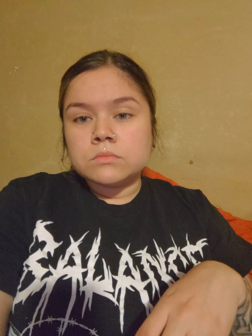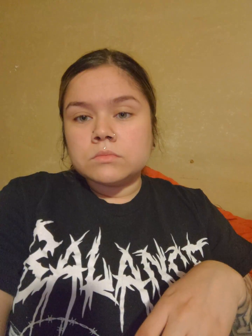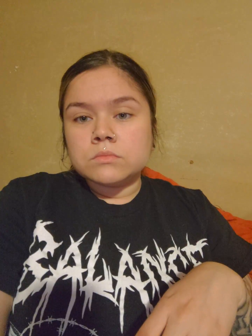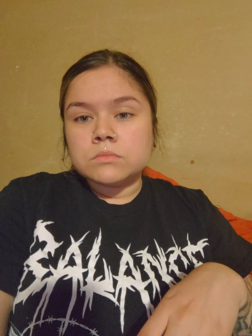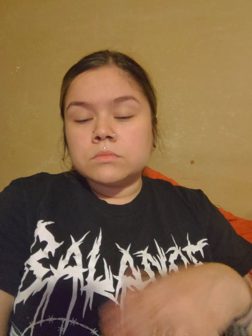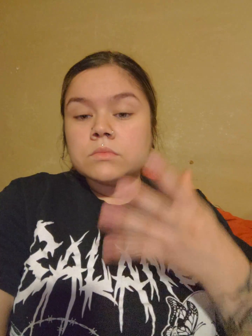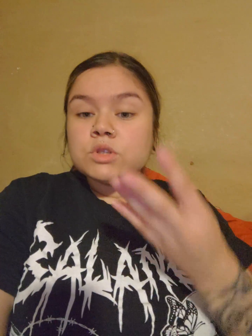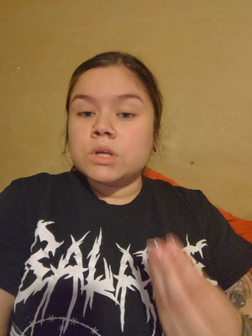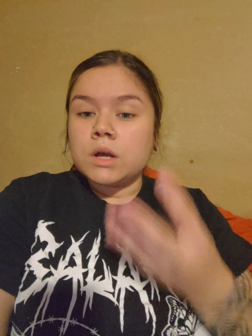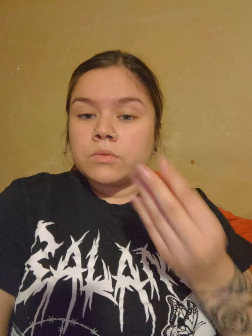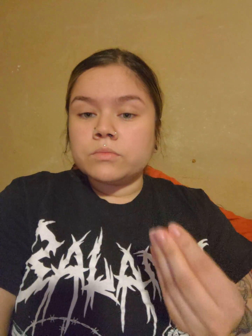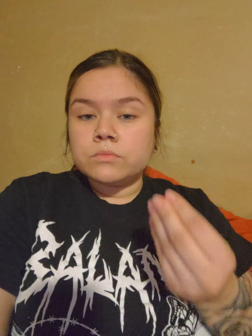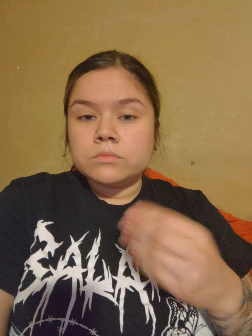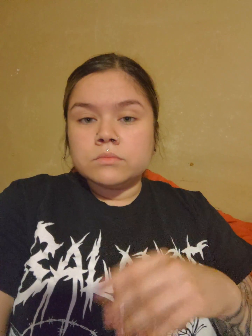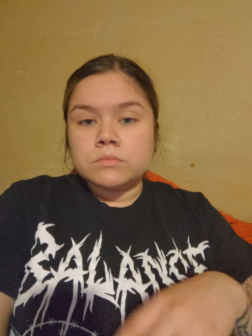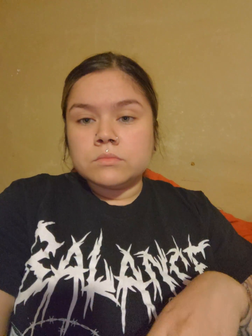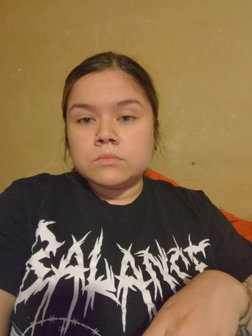gentle